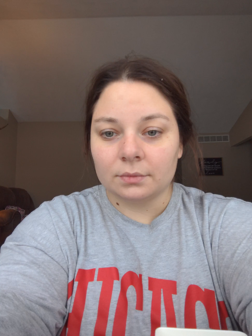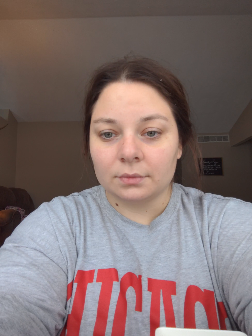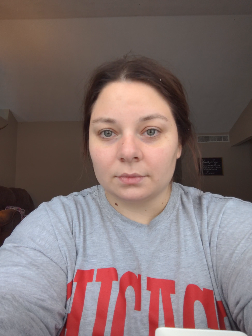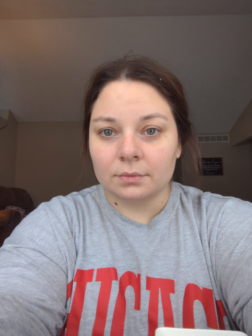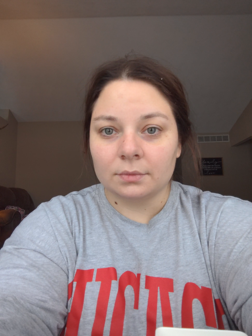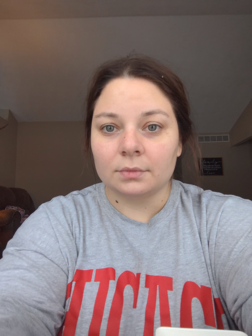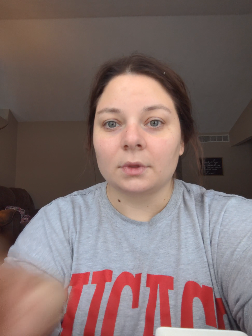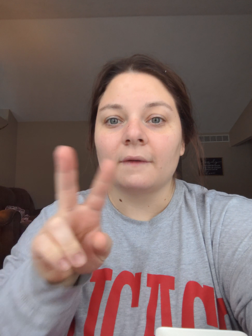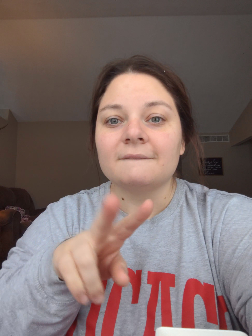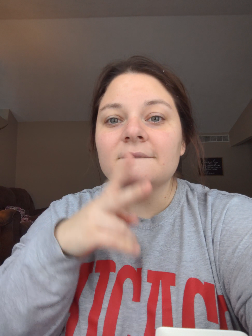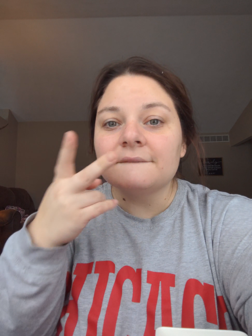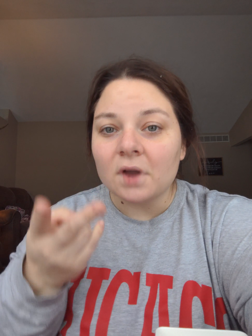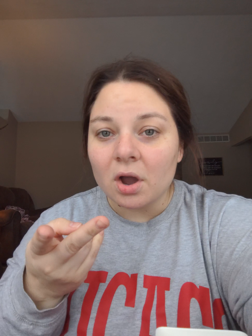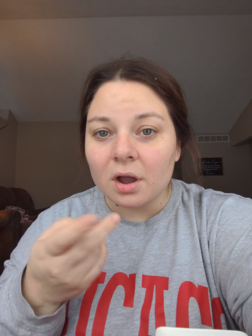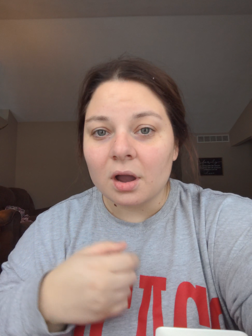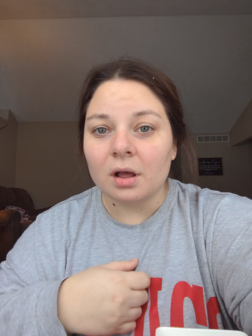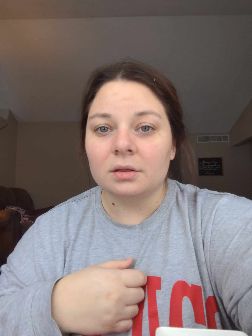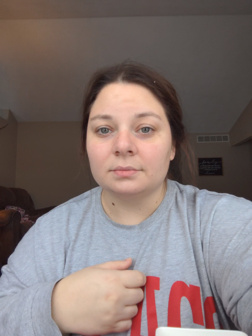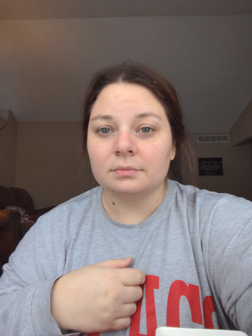fall